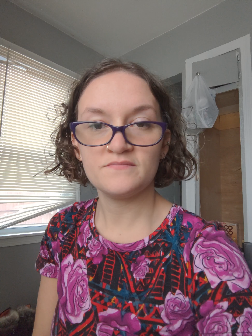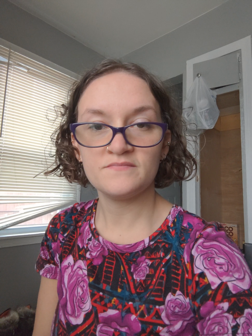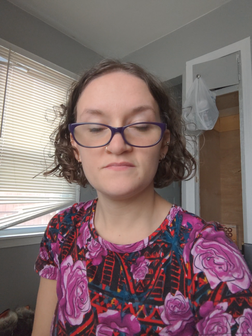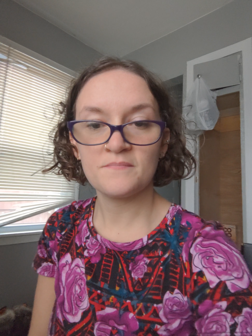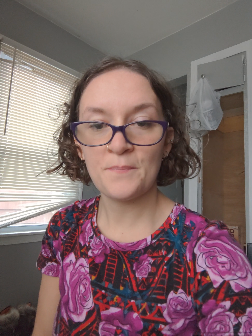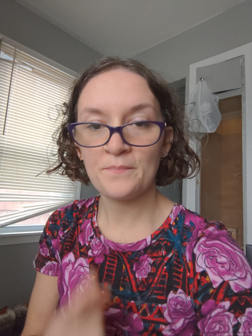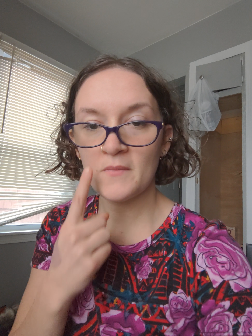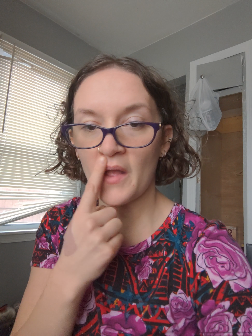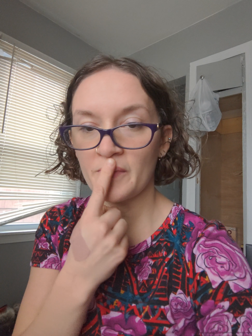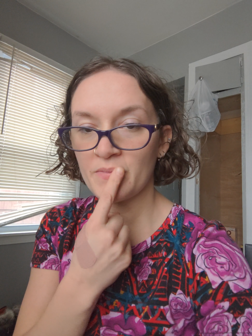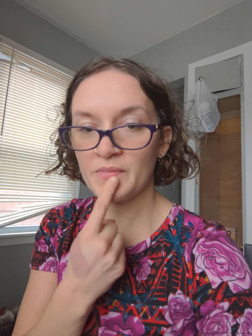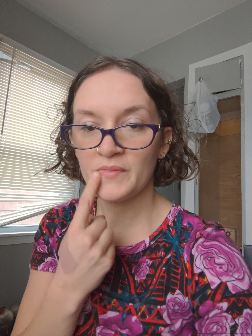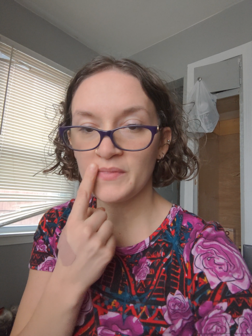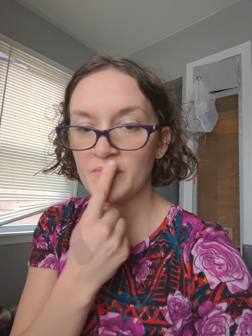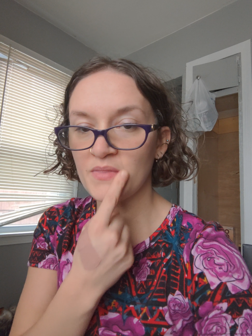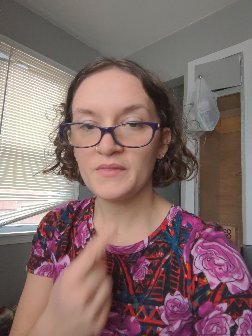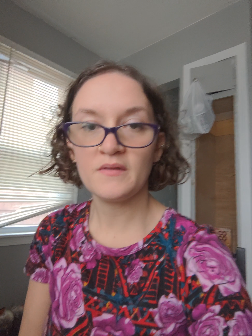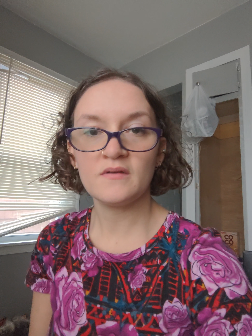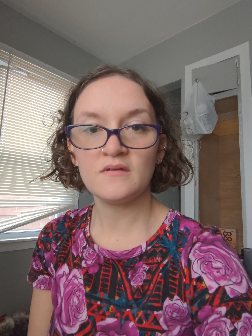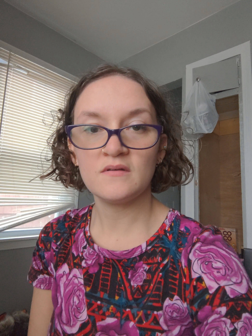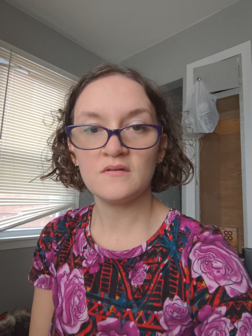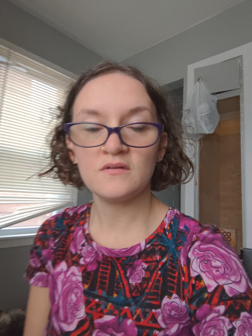mouth